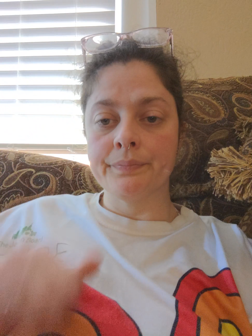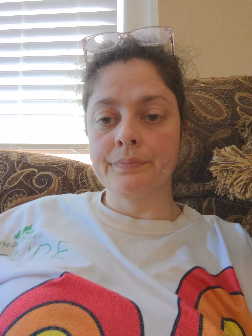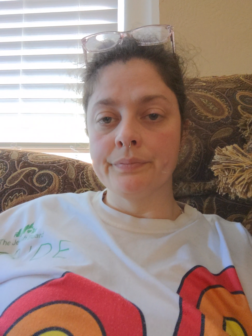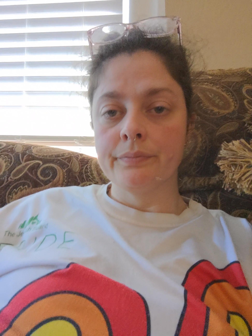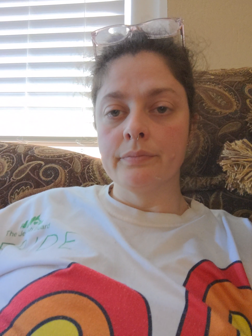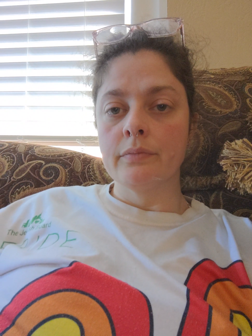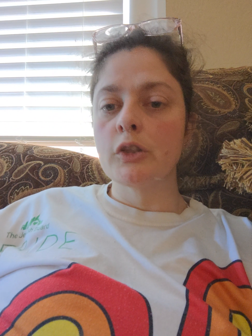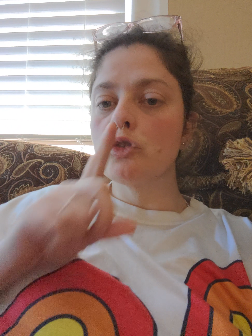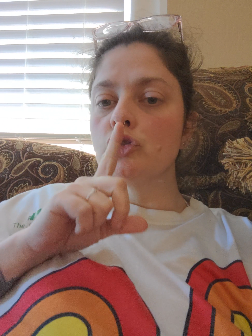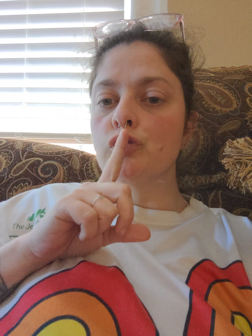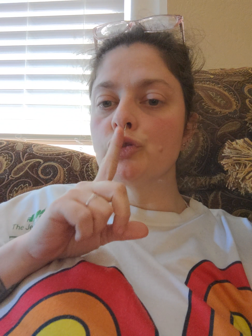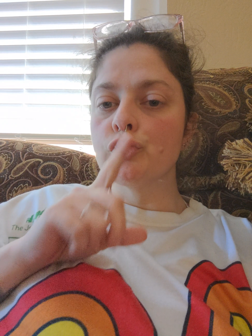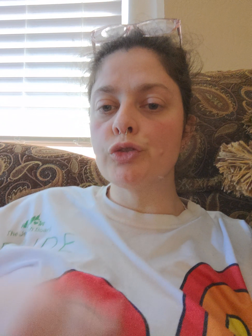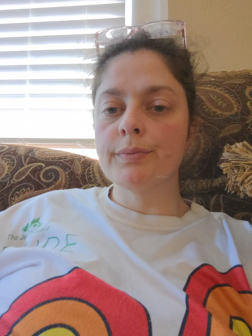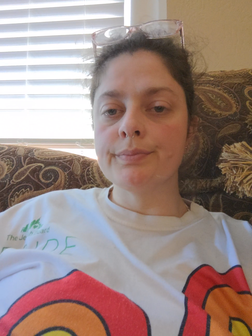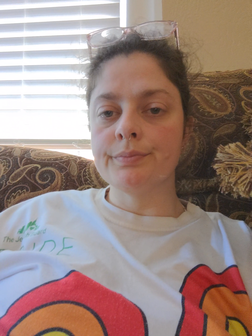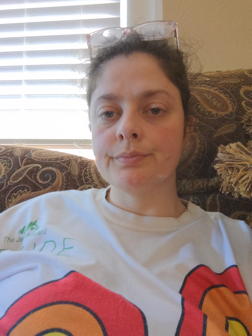shhh